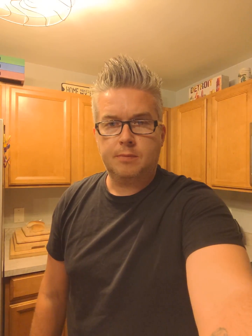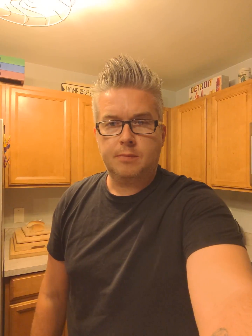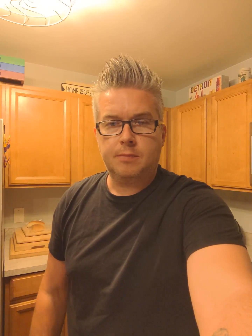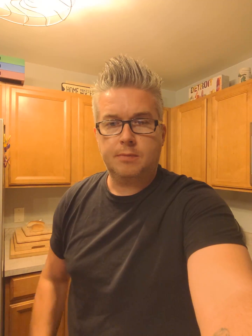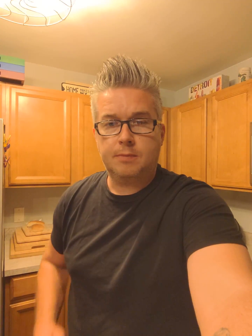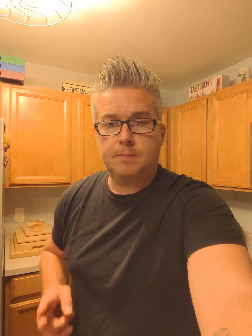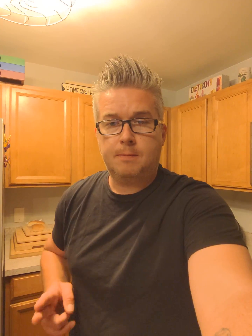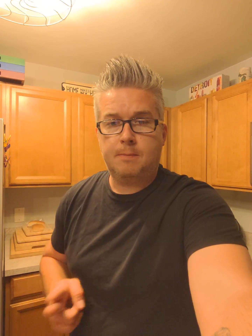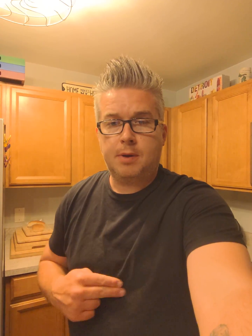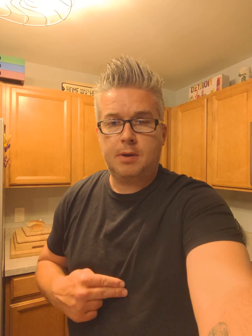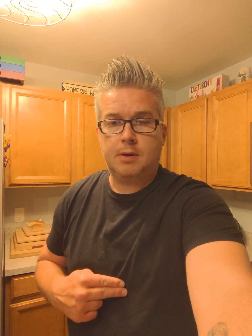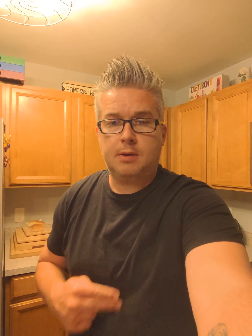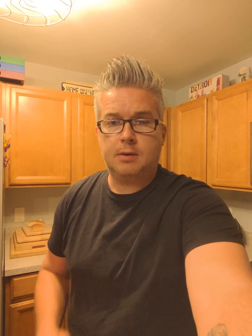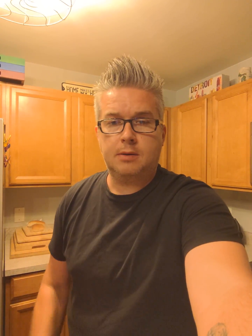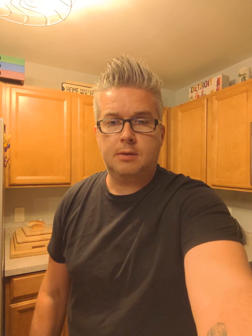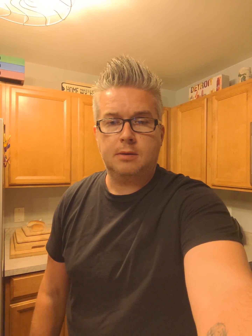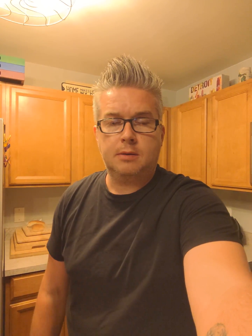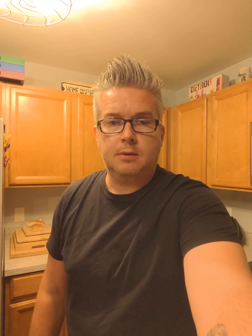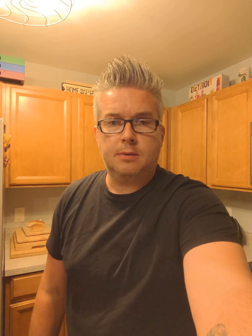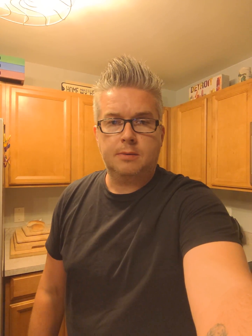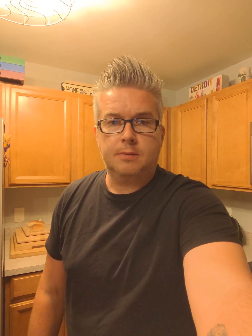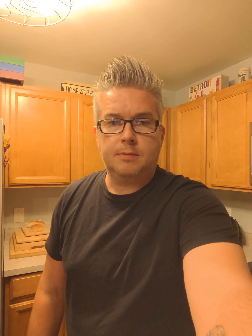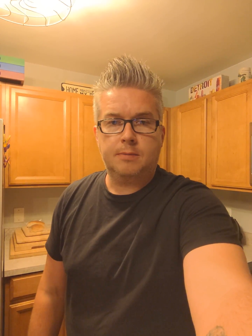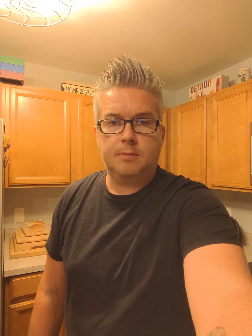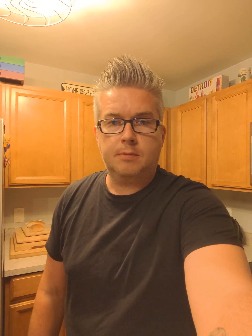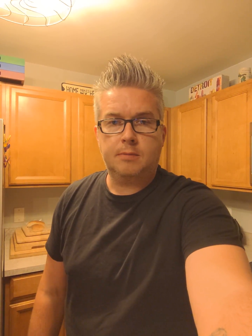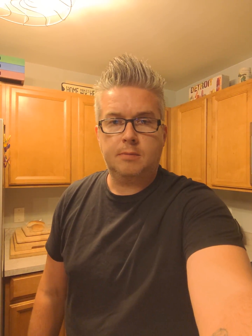belt